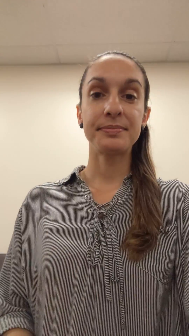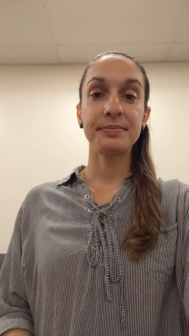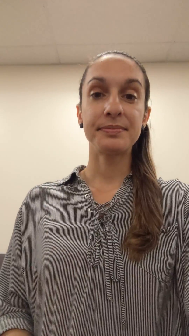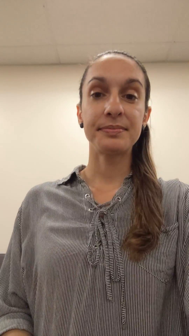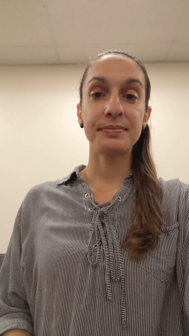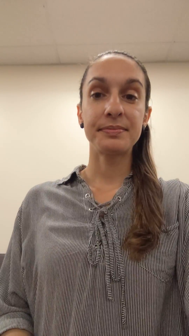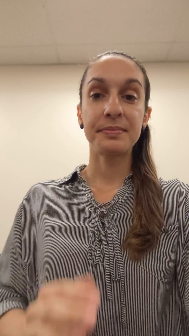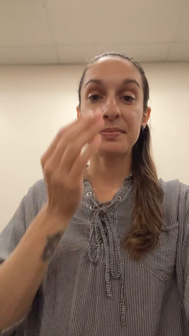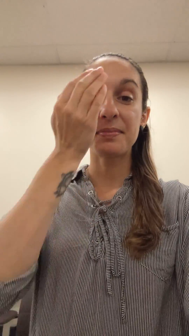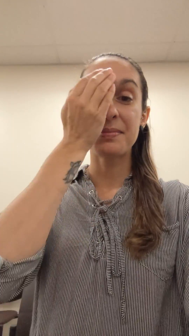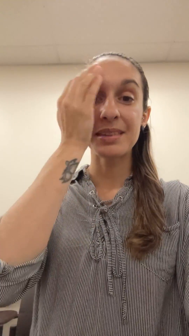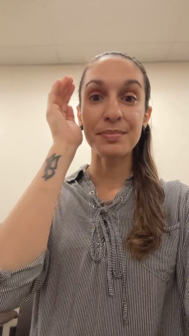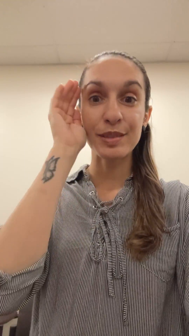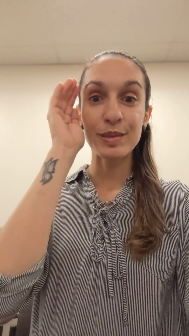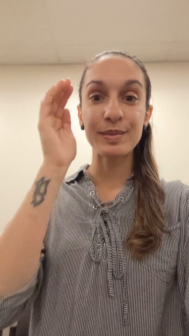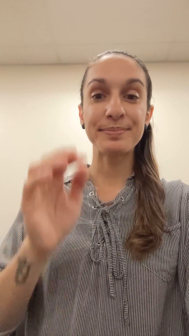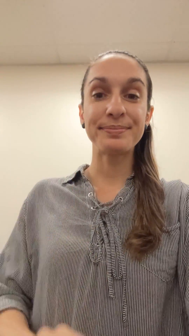peekaboo